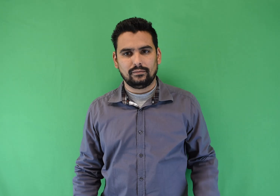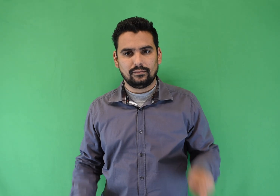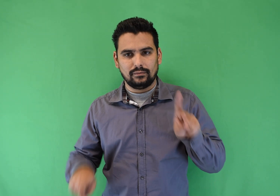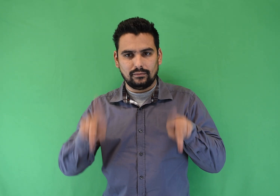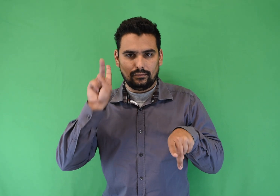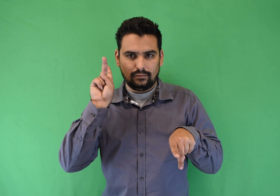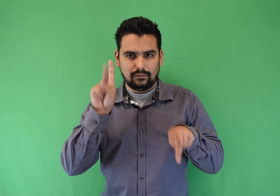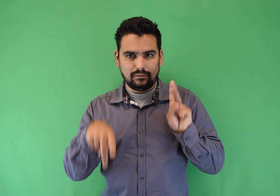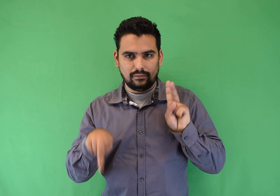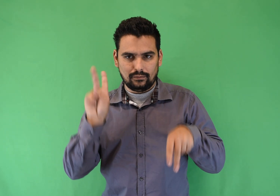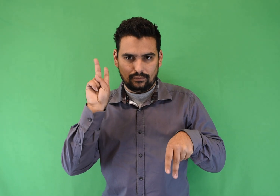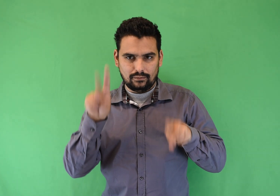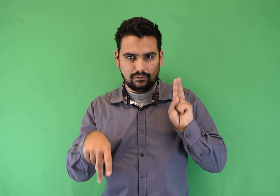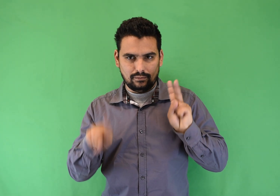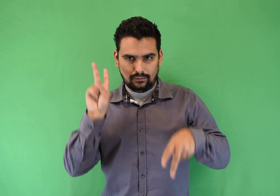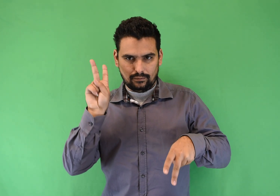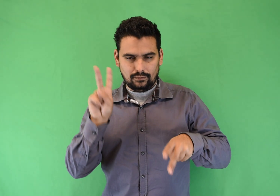platicar